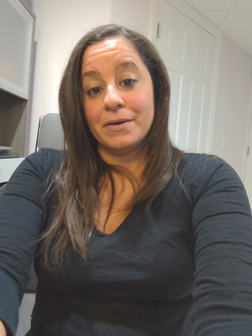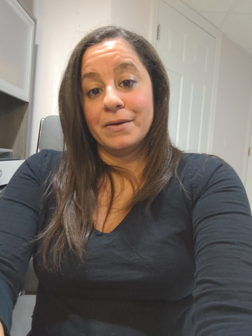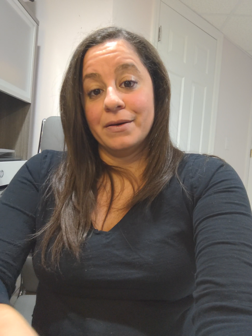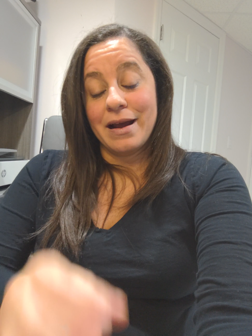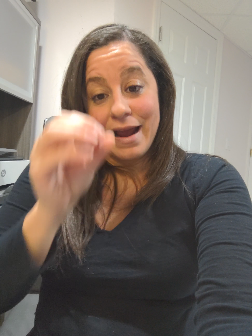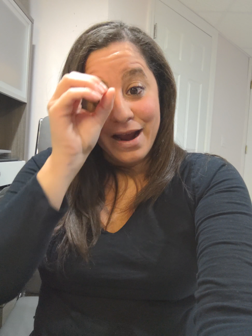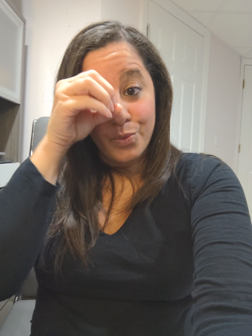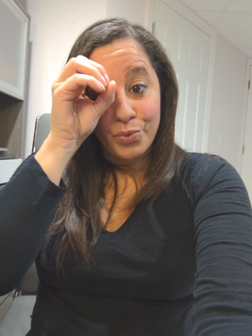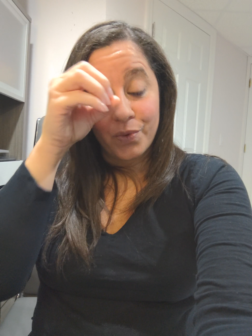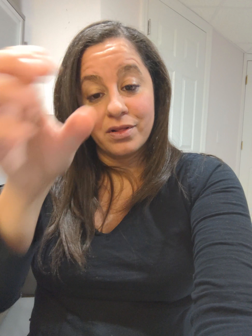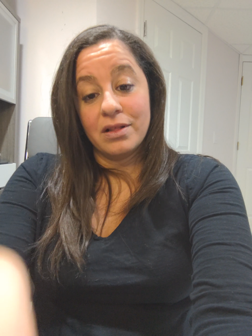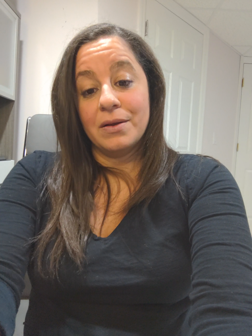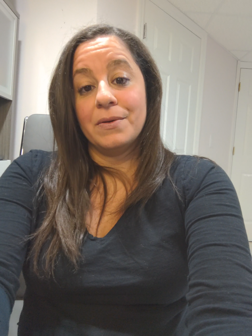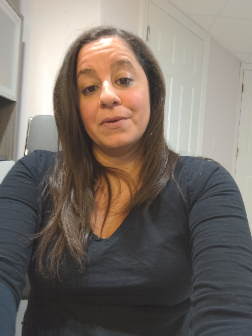owl